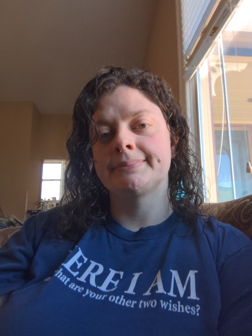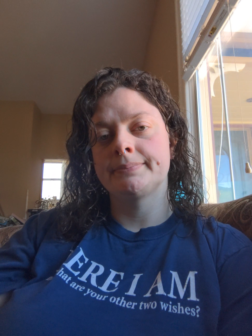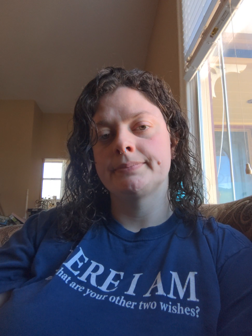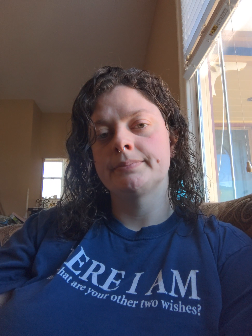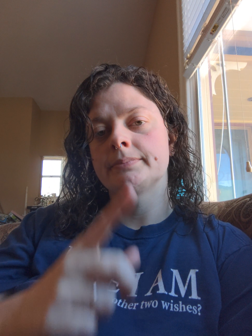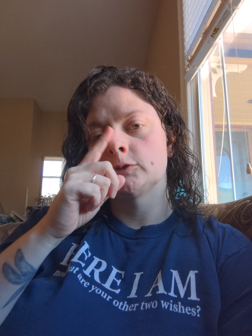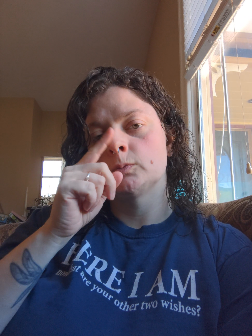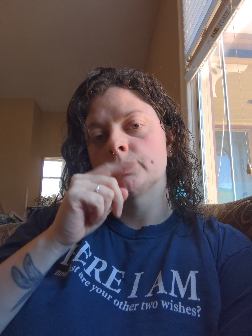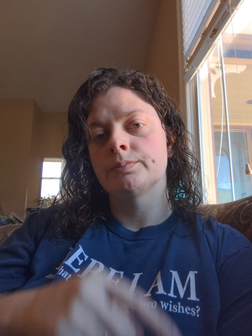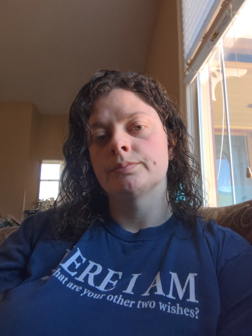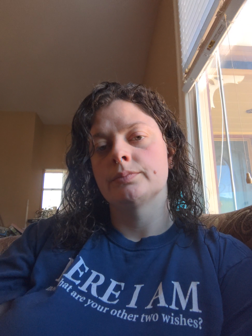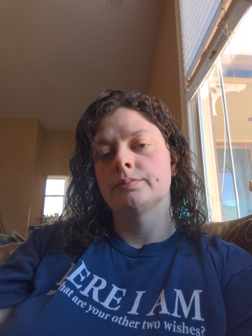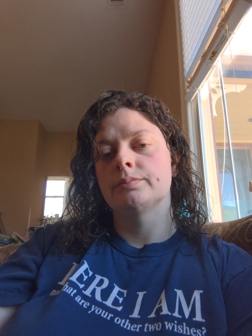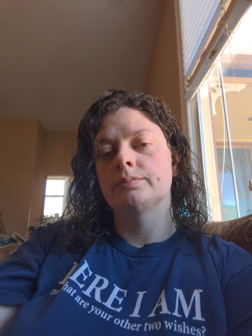mouse